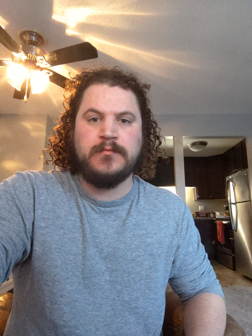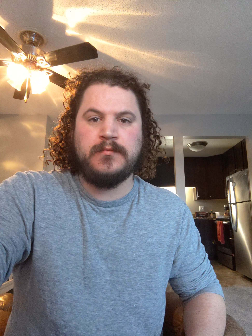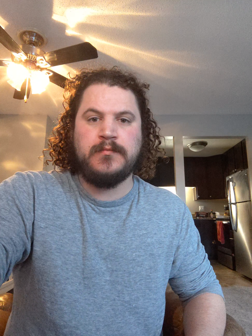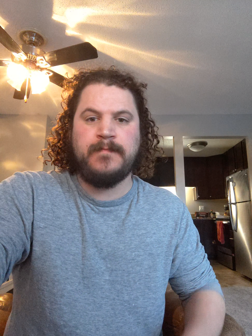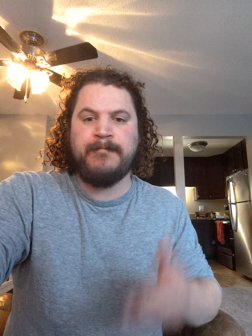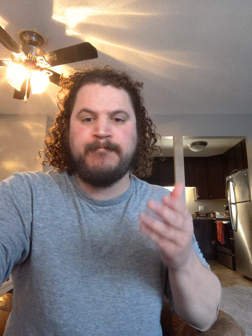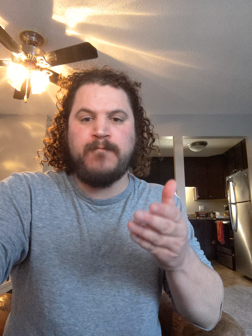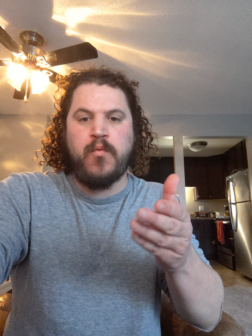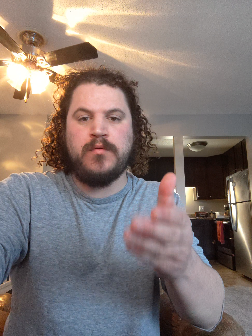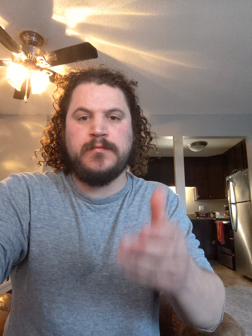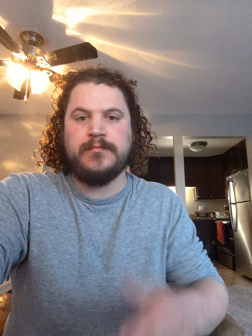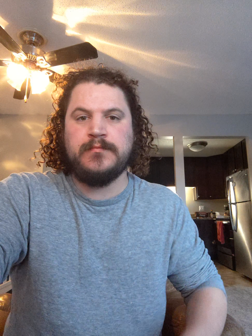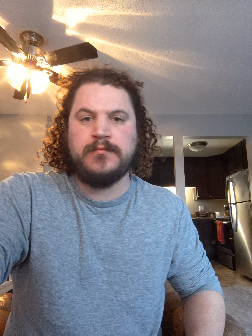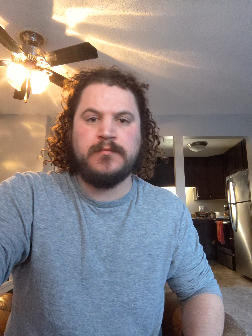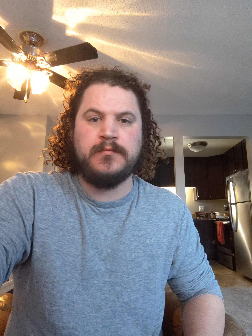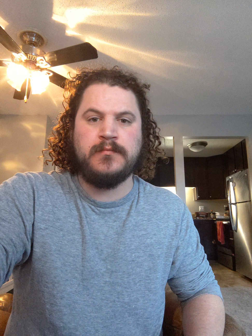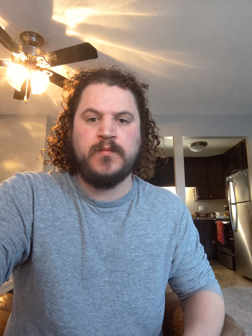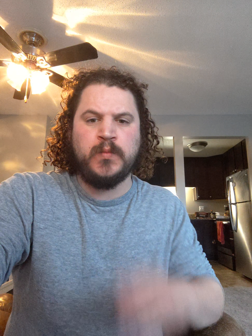boat